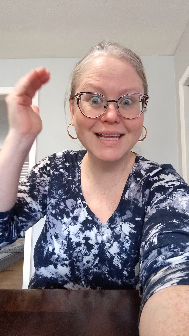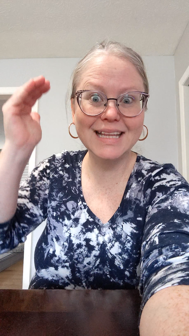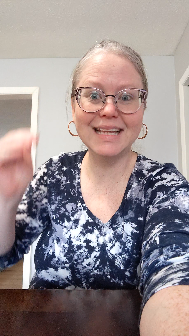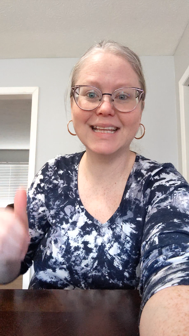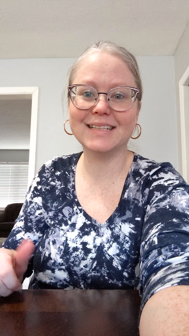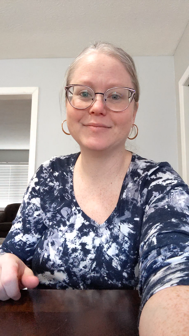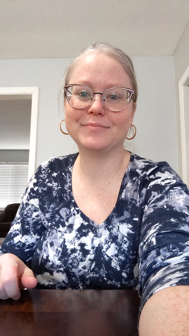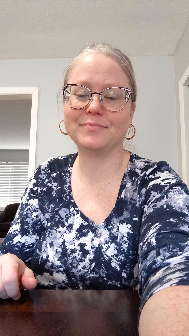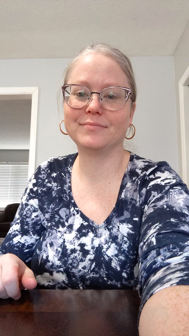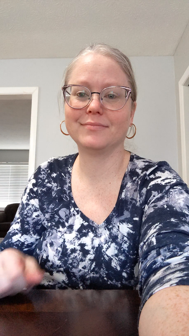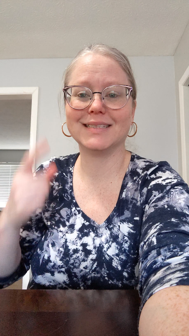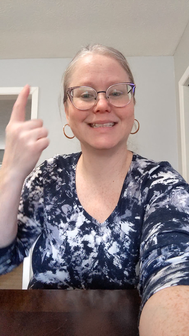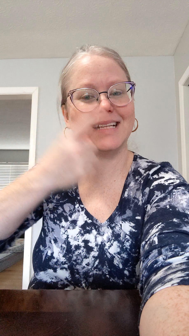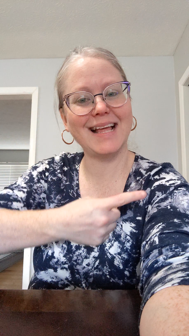day